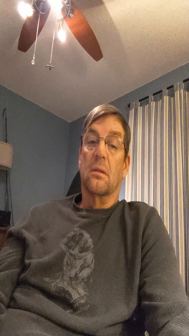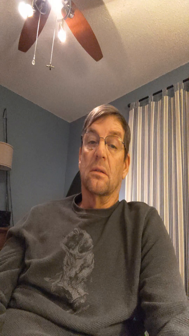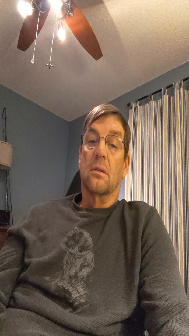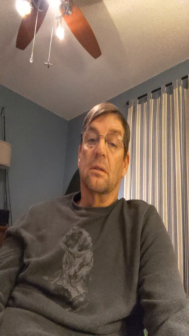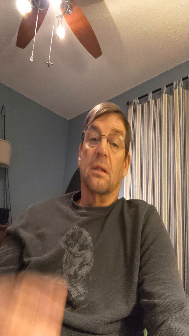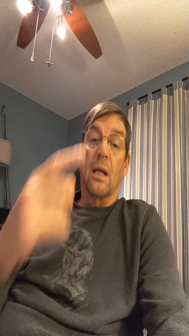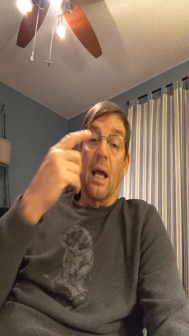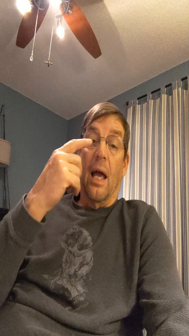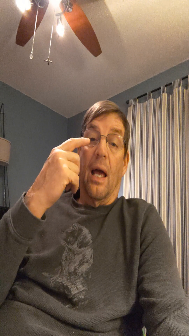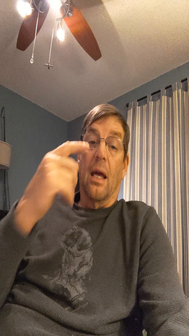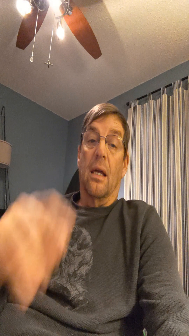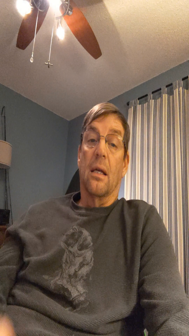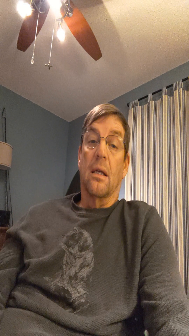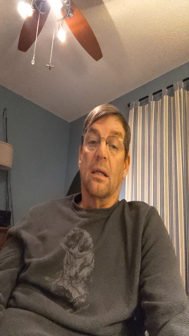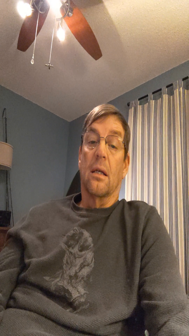eye